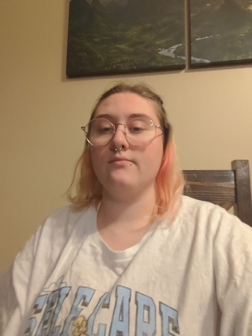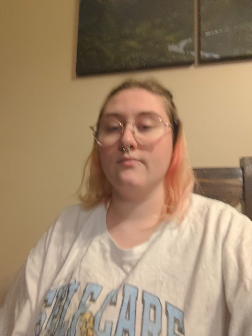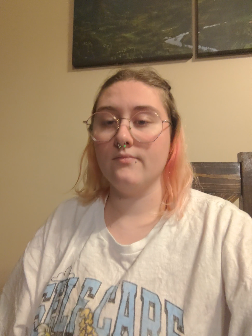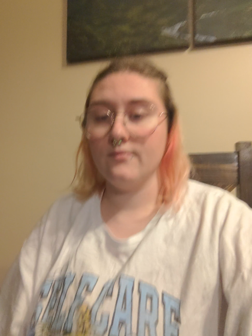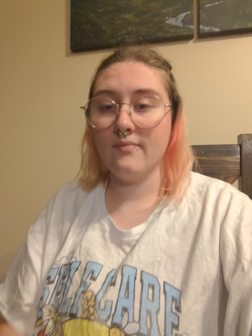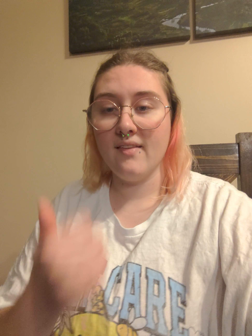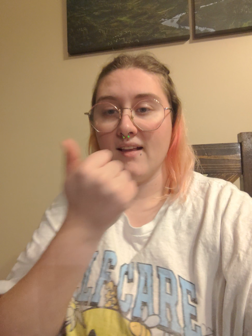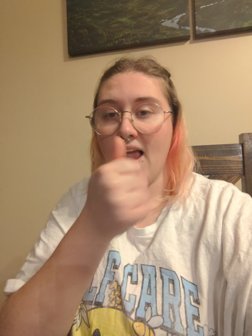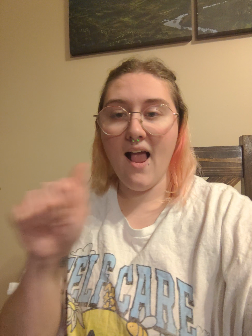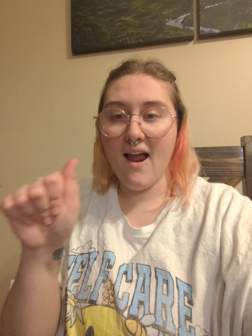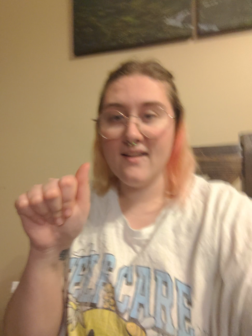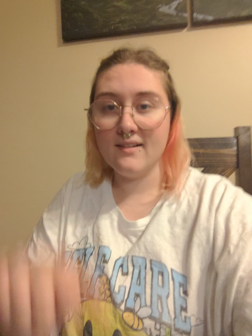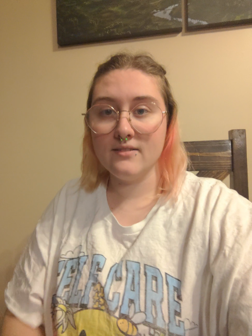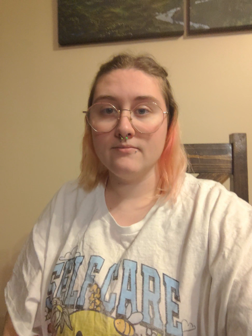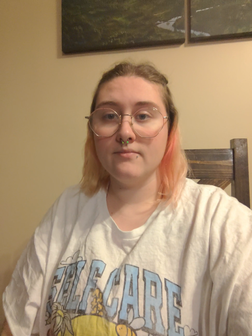any